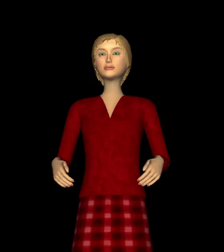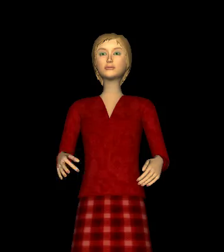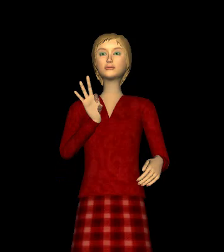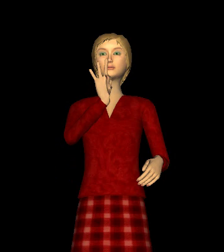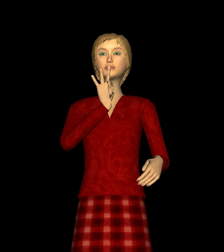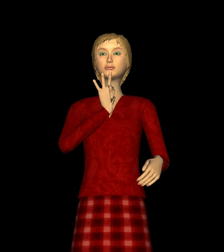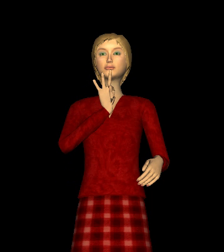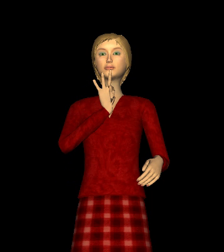دعوة